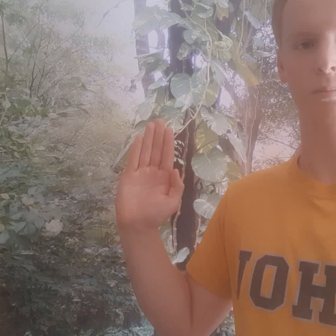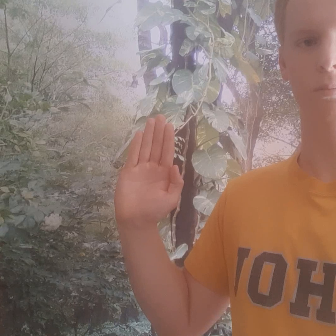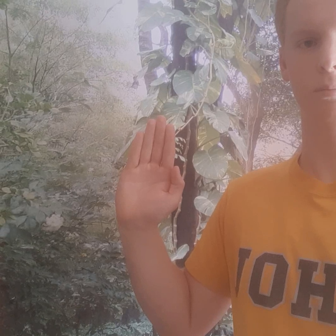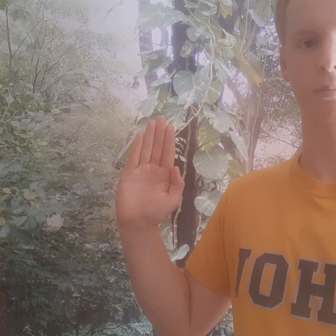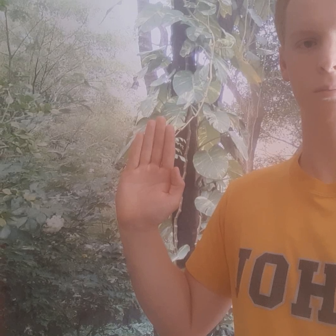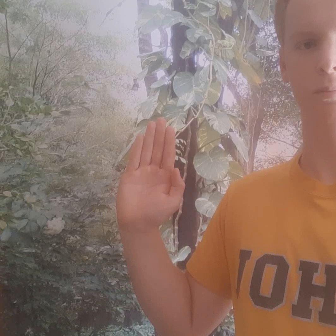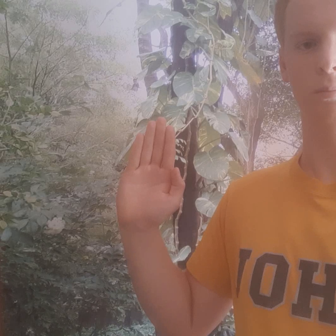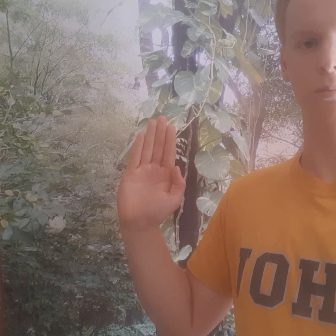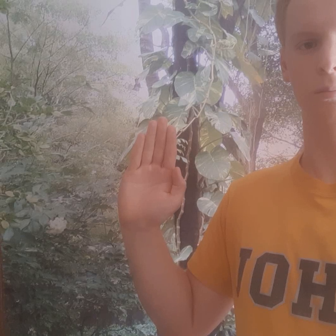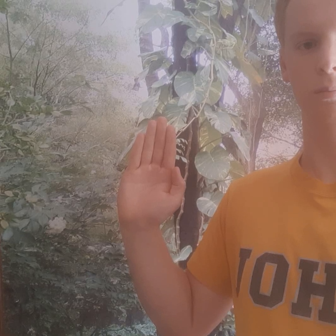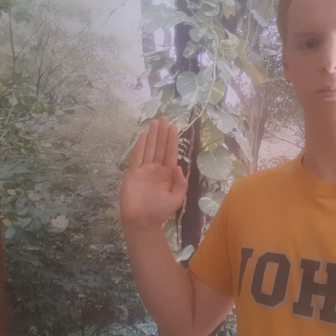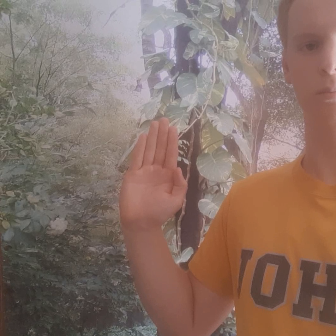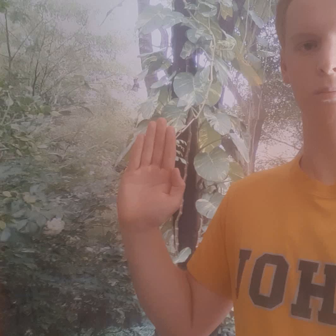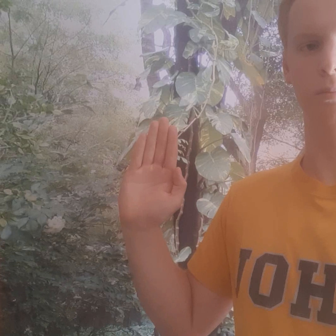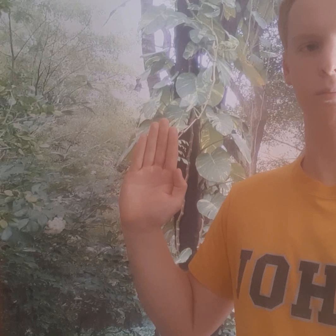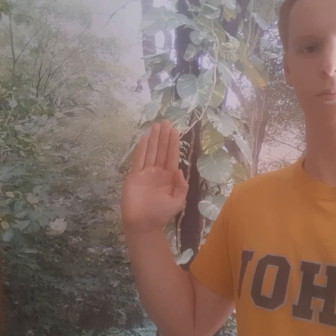В